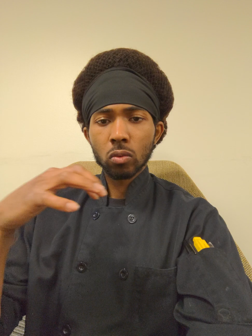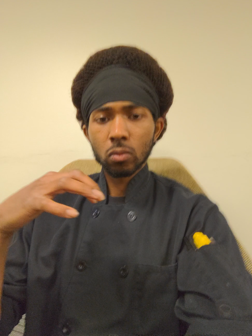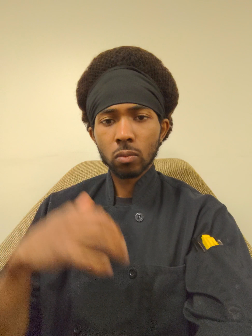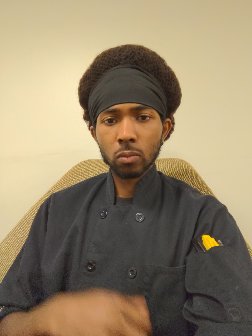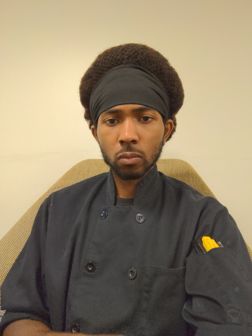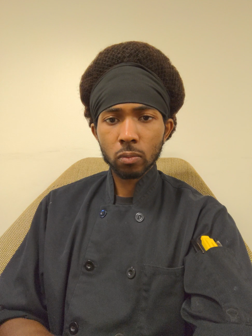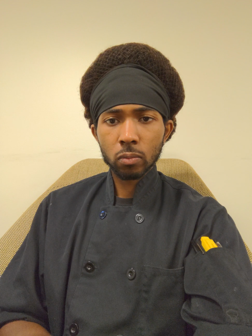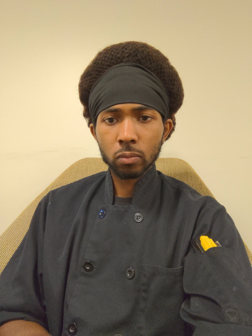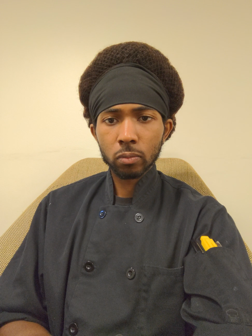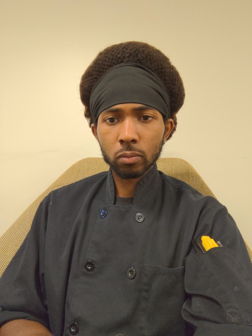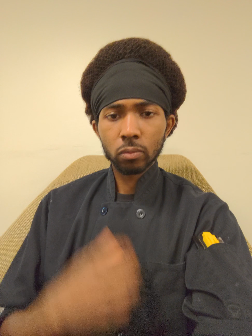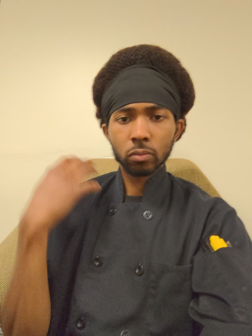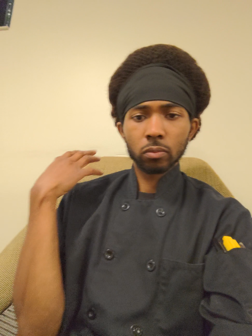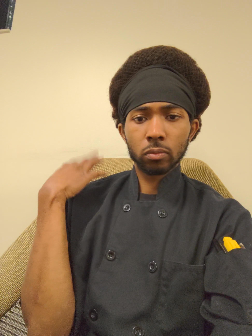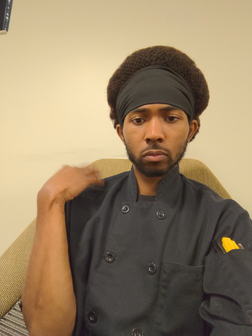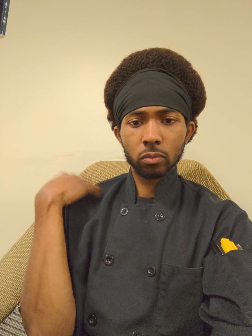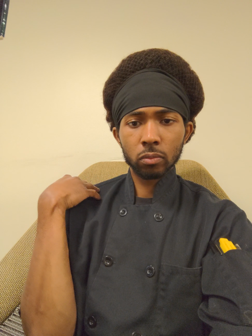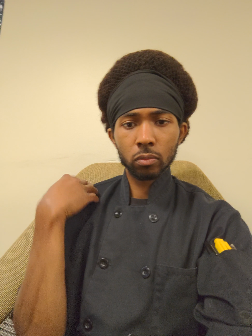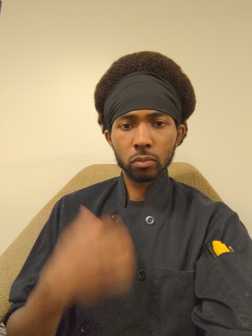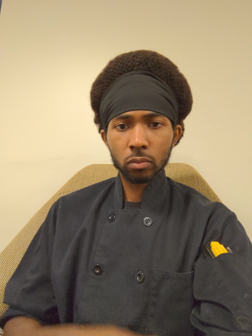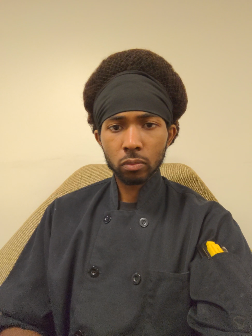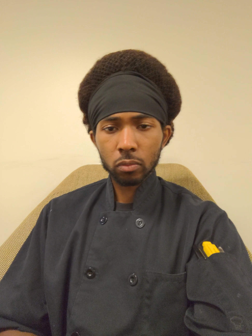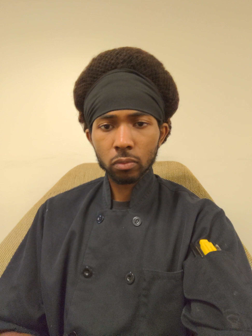shoulder